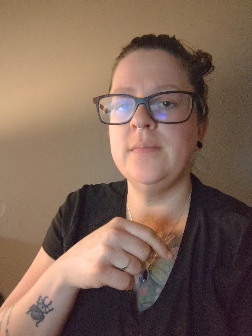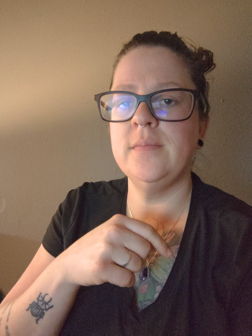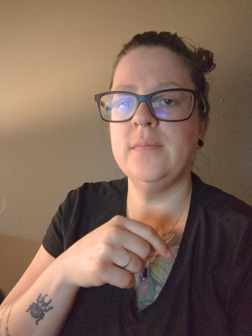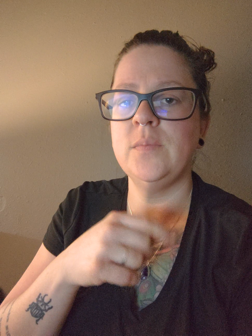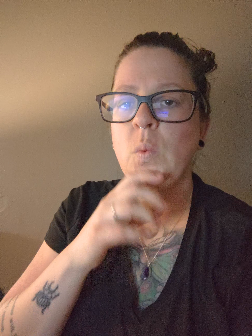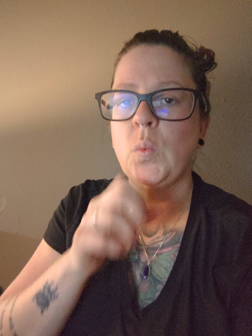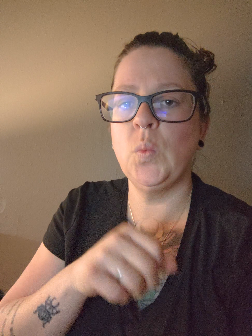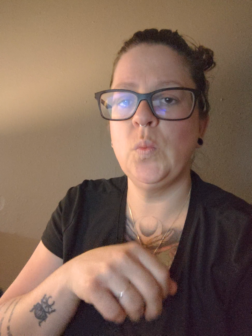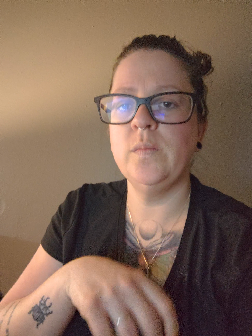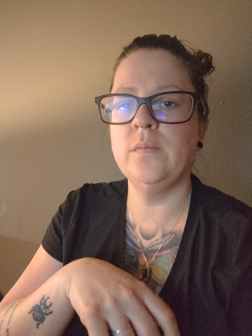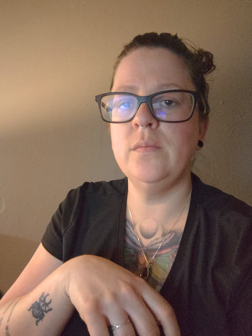old